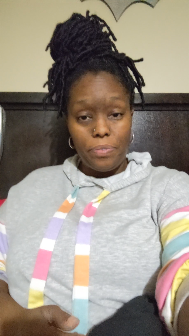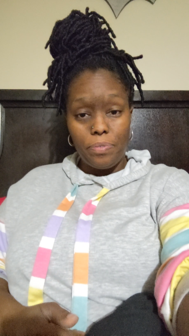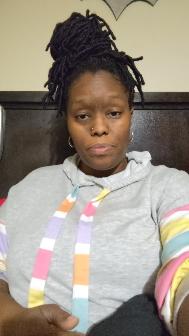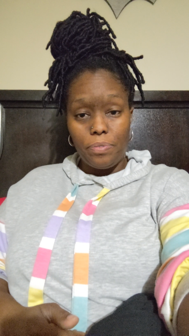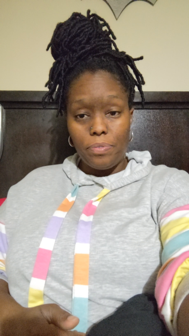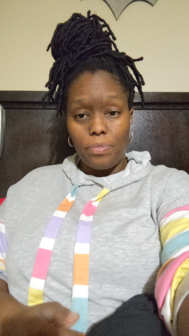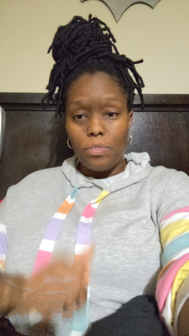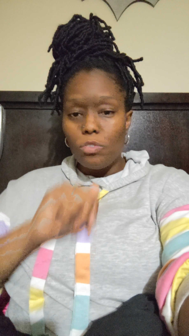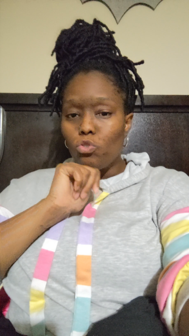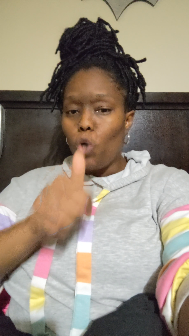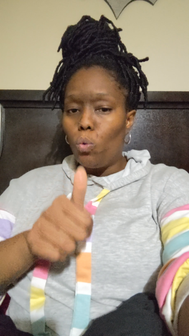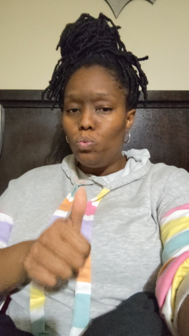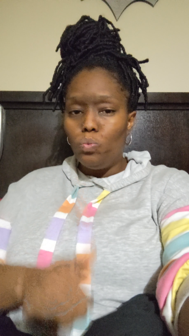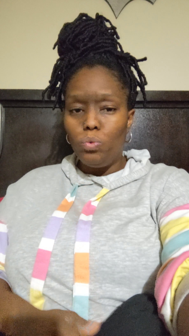don't